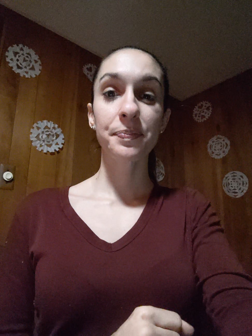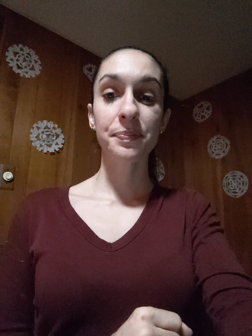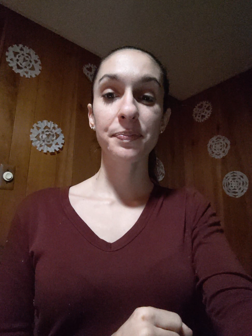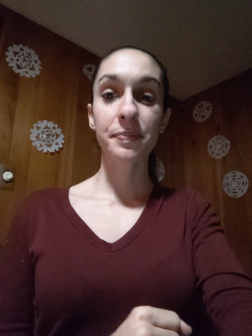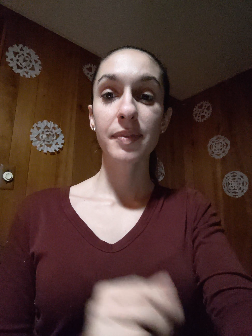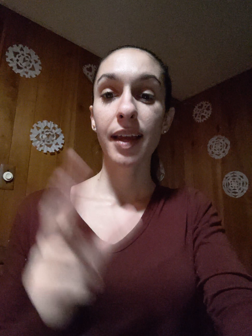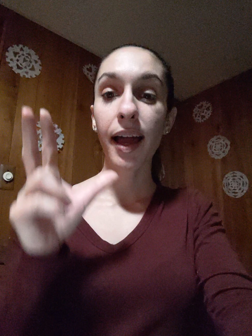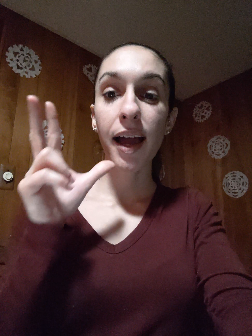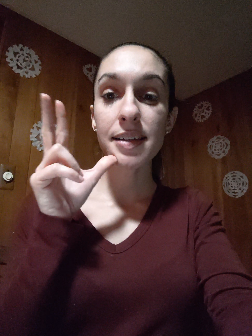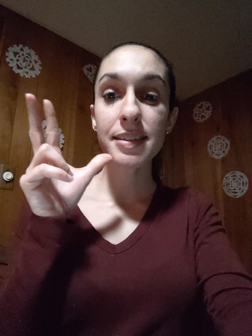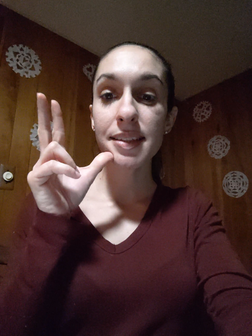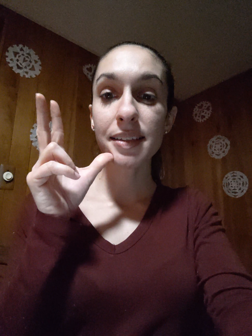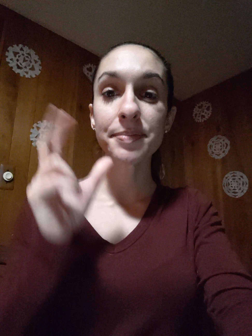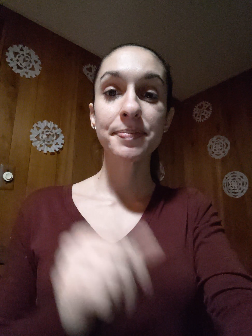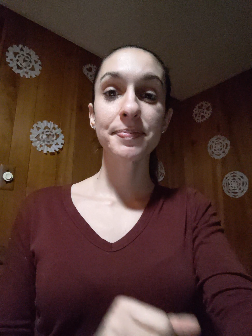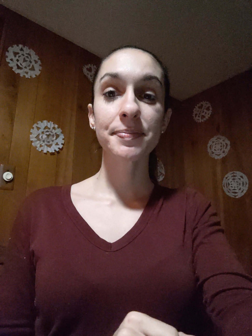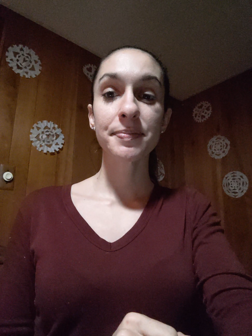hen